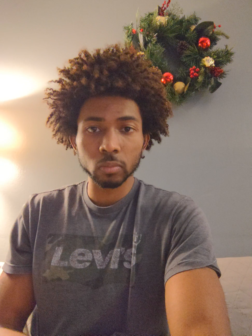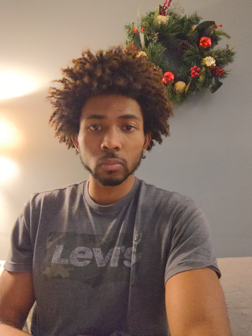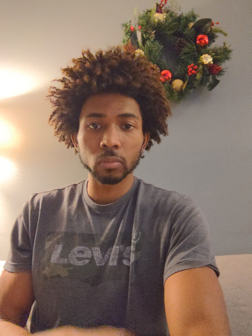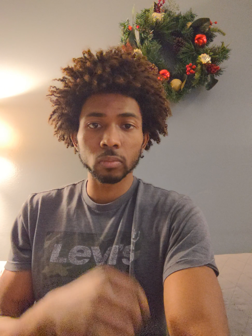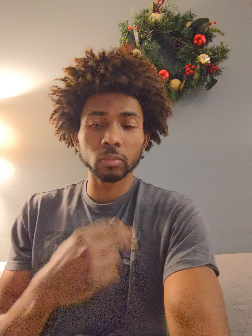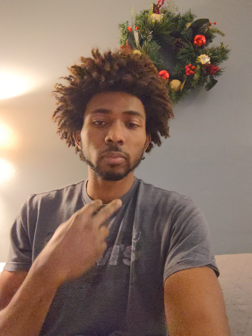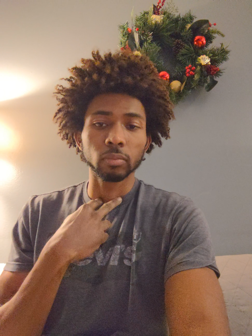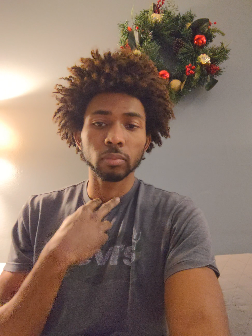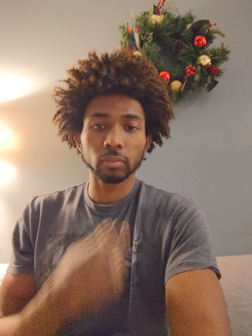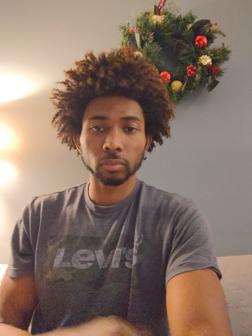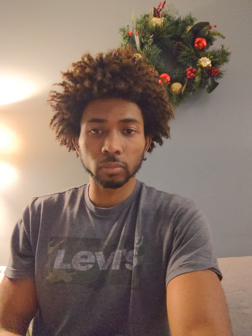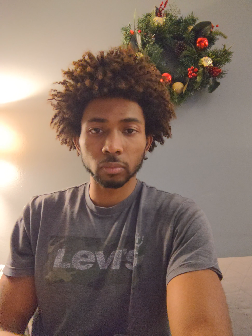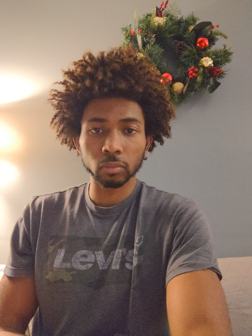stuck